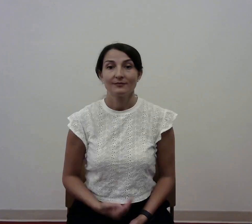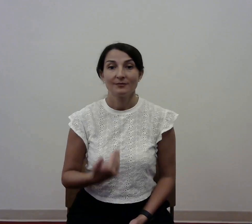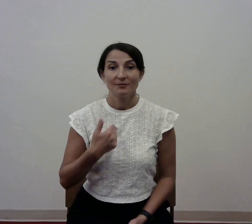mən